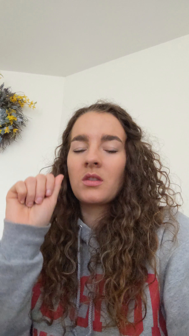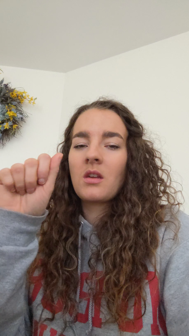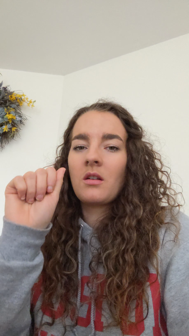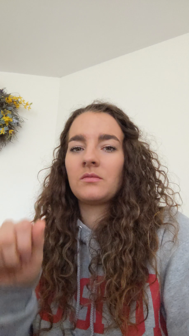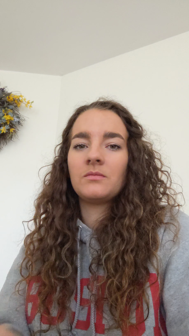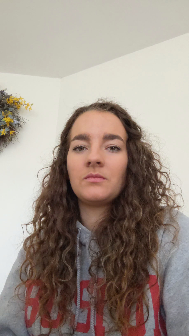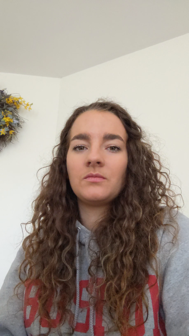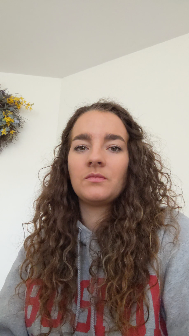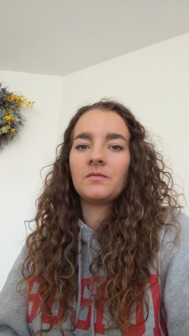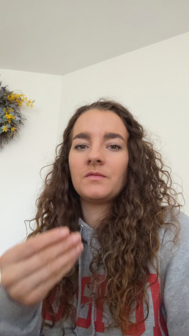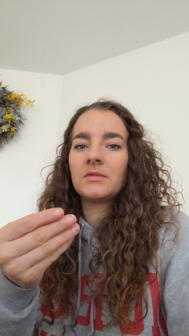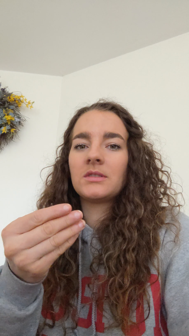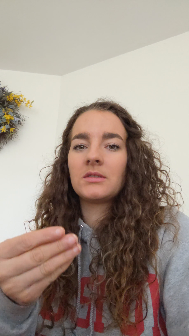feed